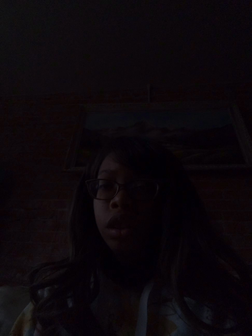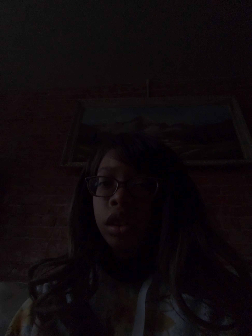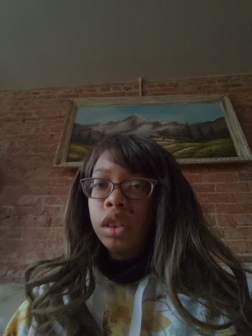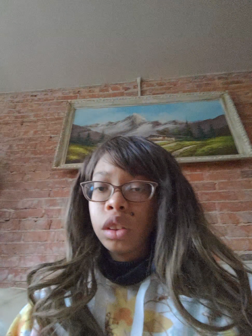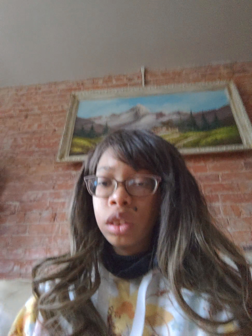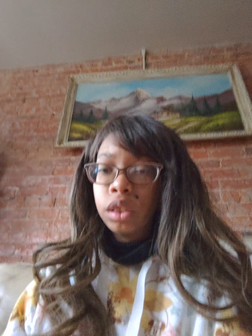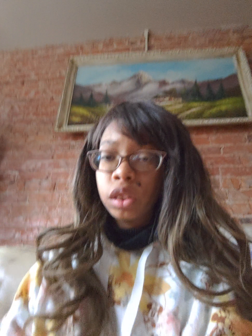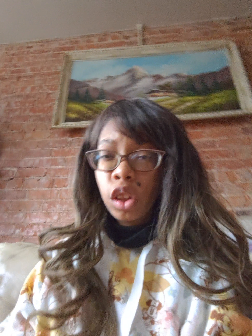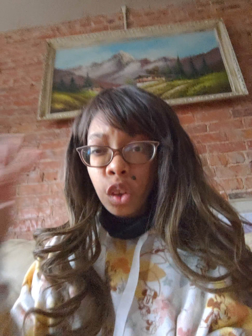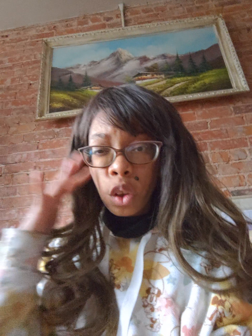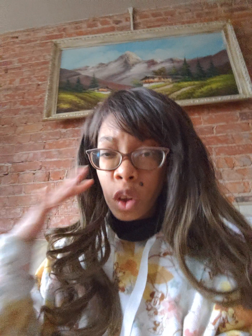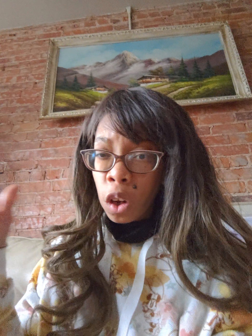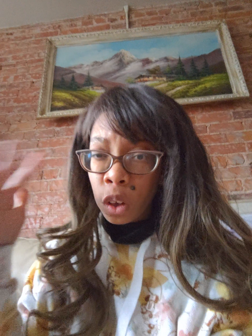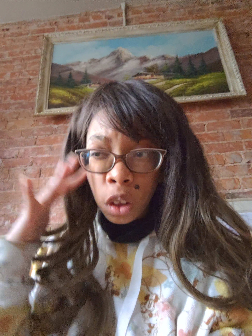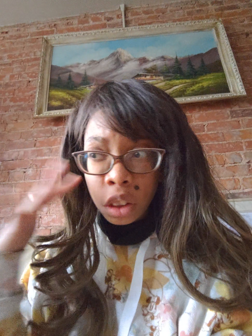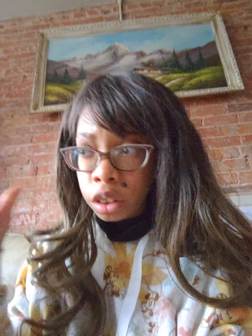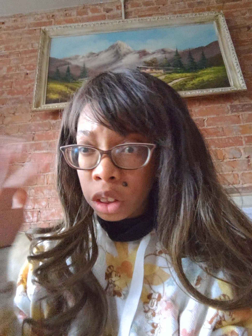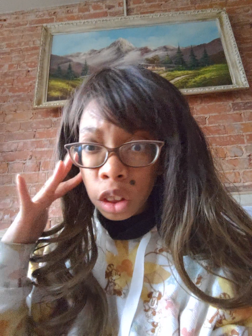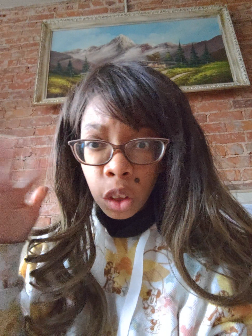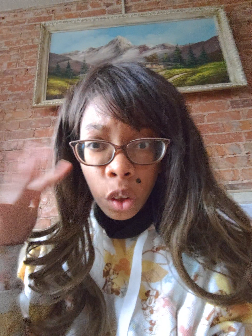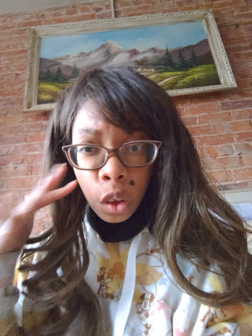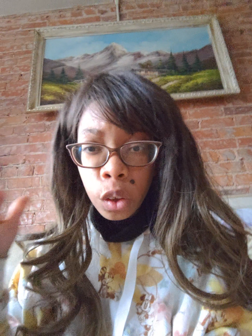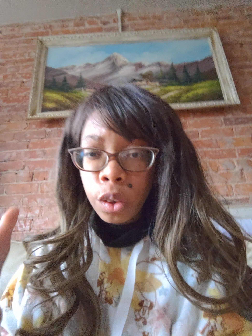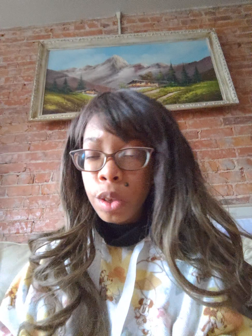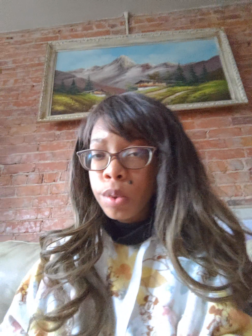noisy